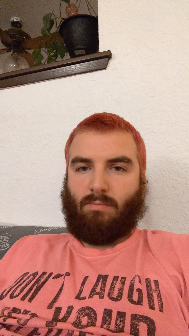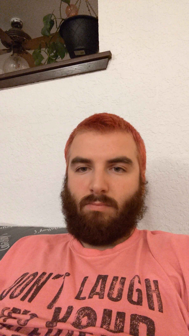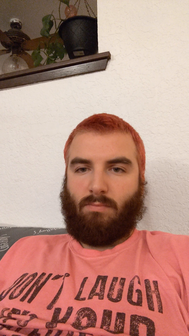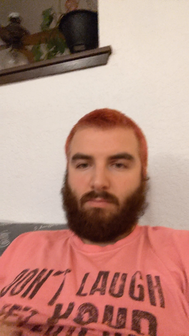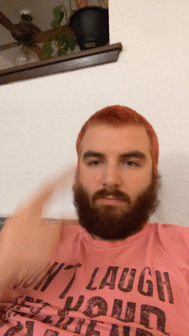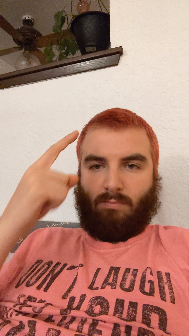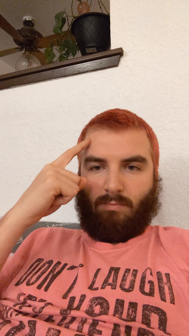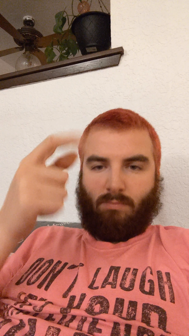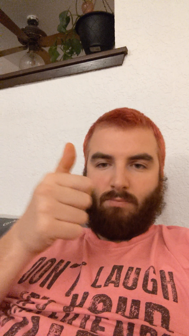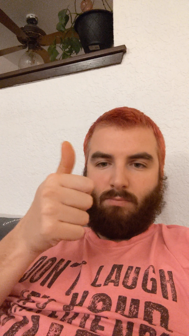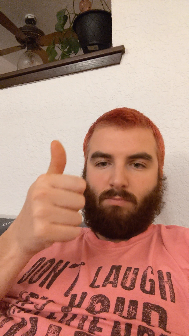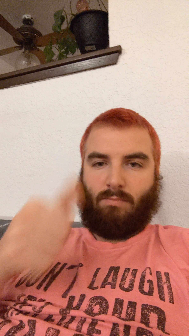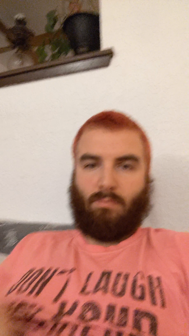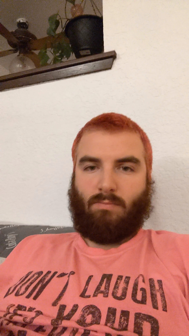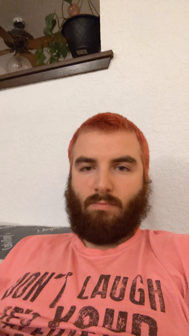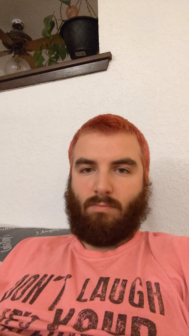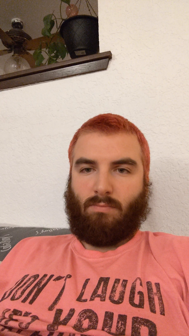dime